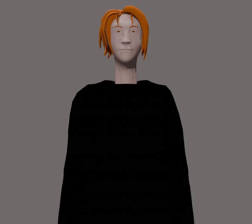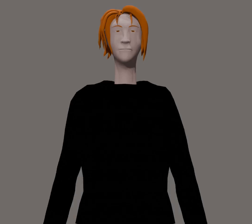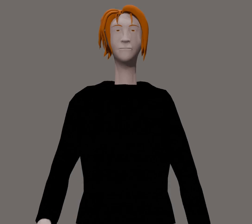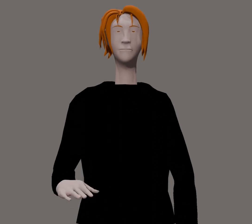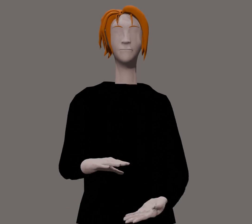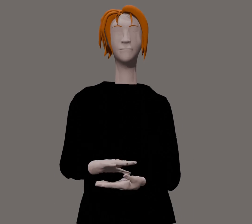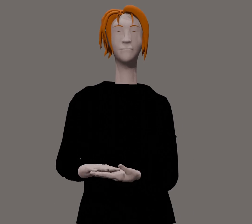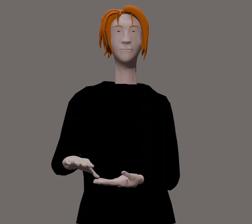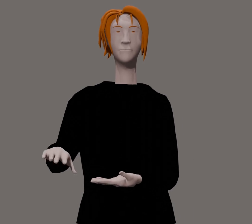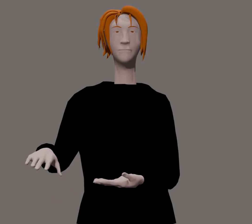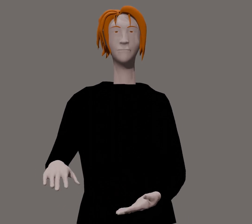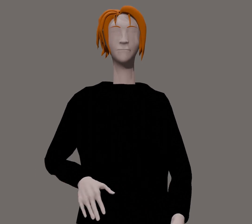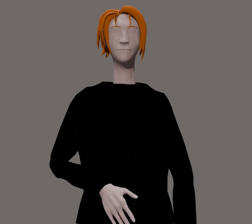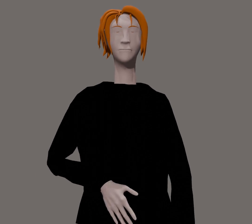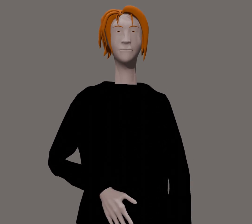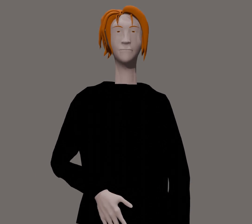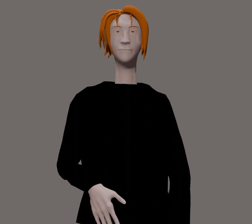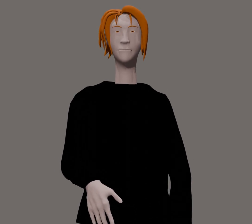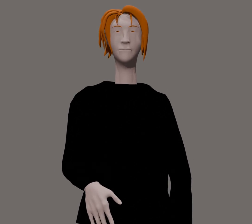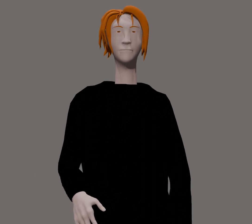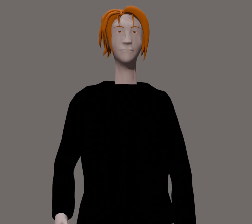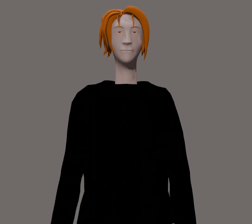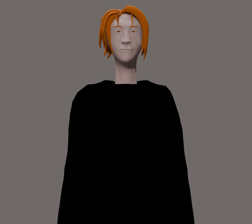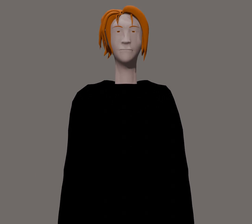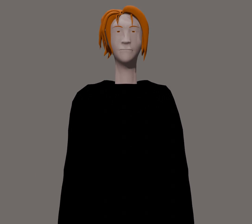Conceive Immaculate